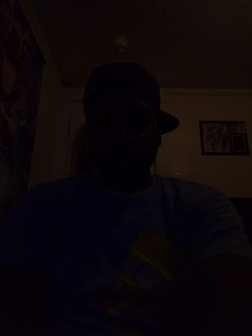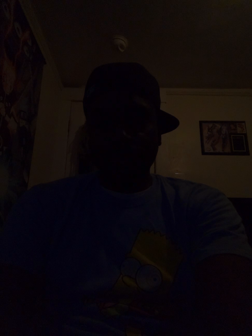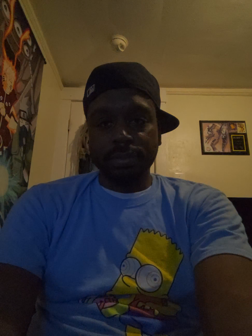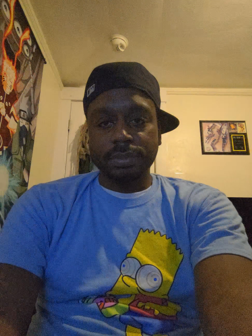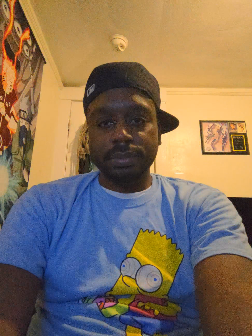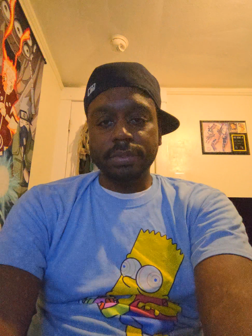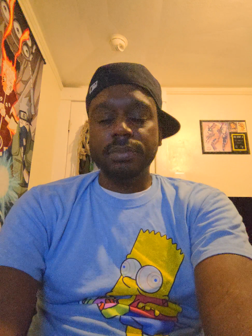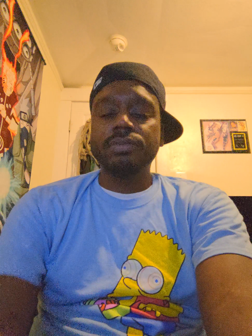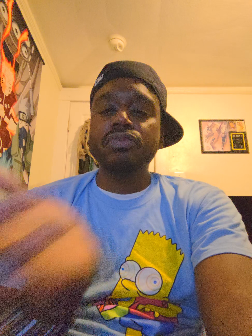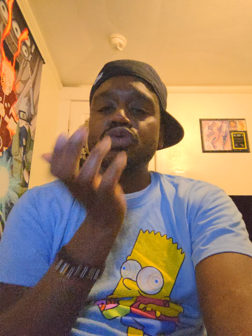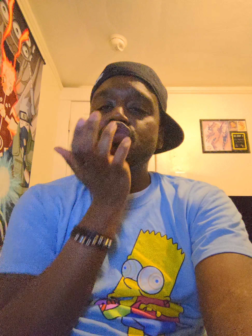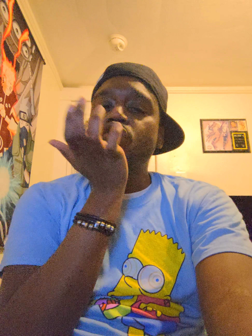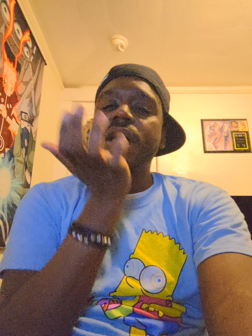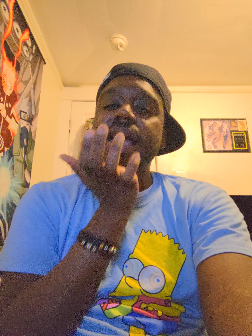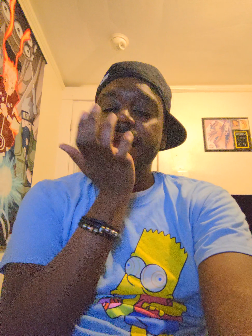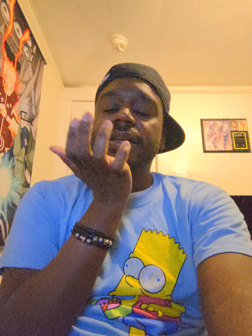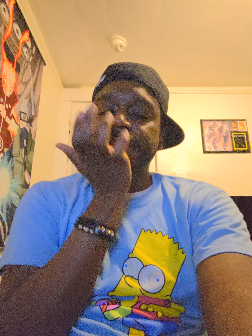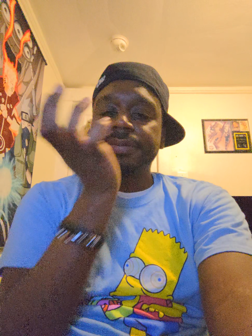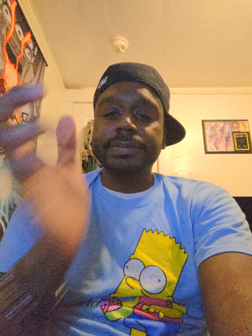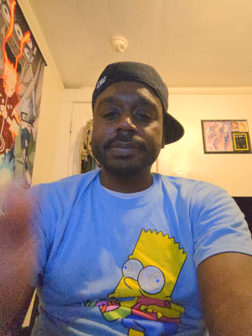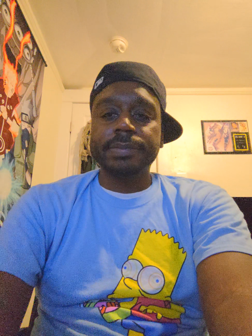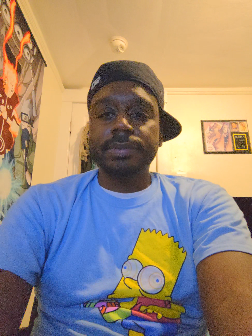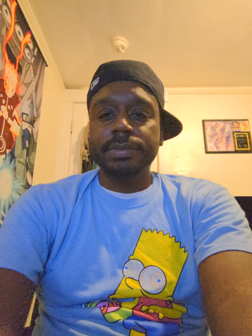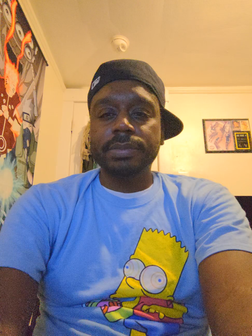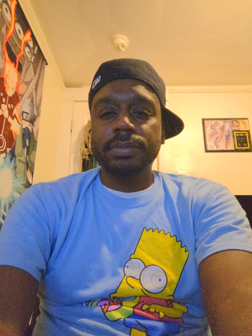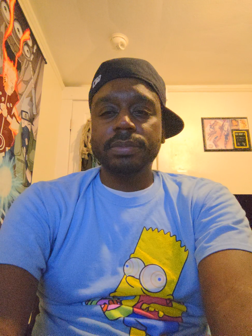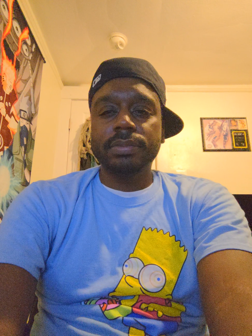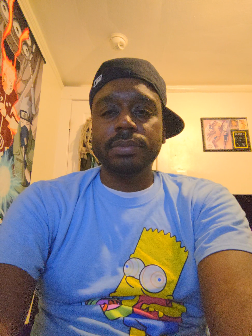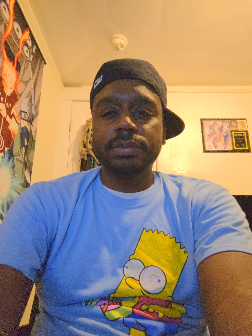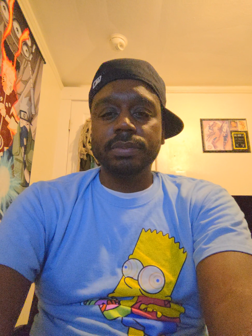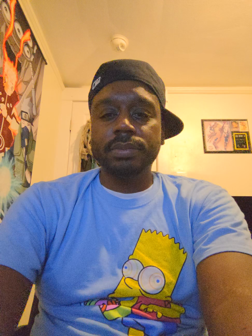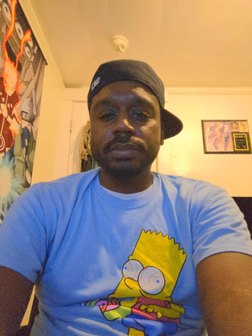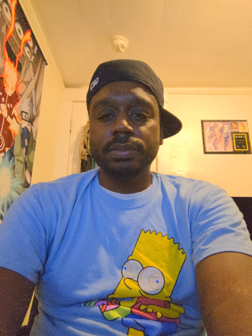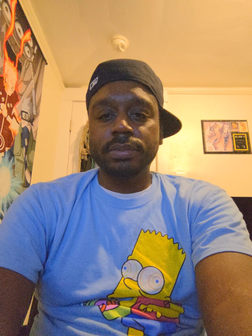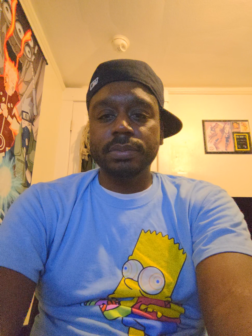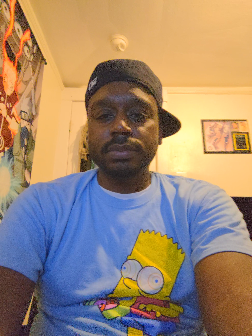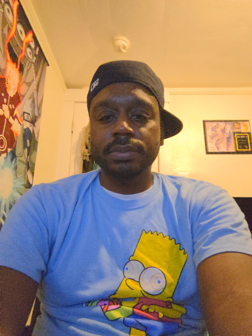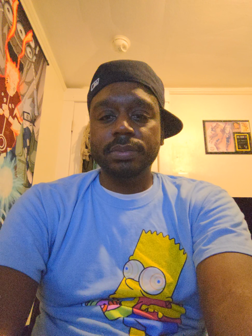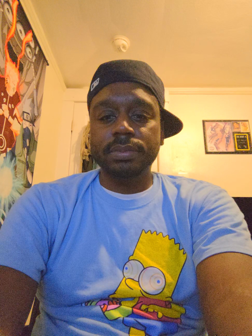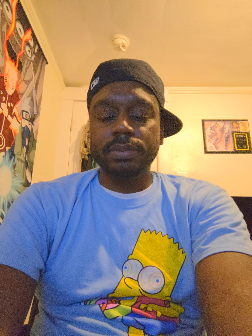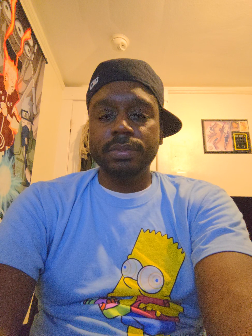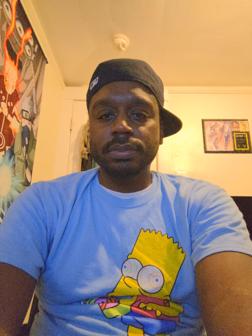grass